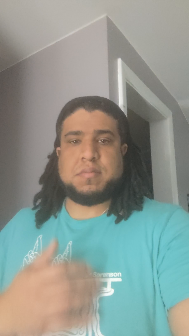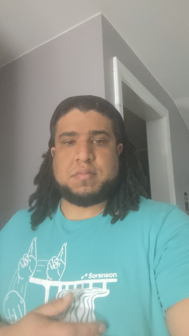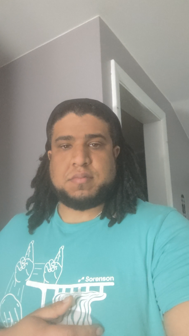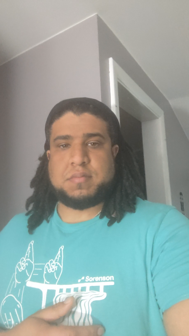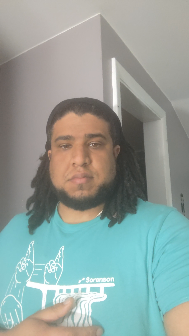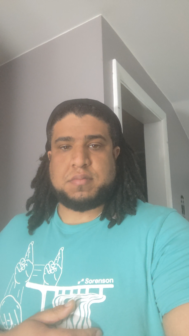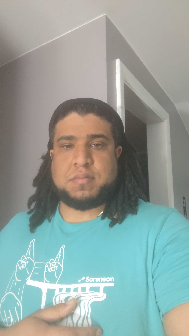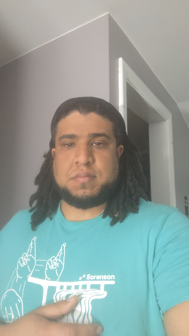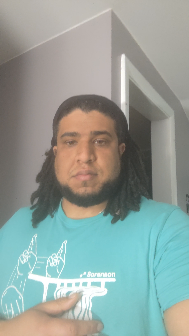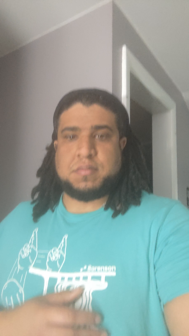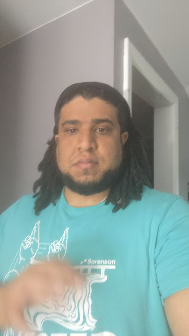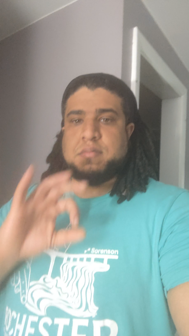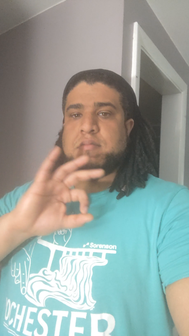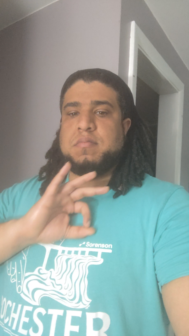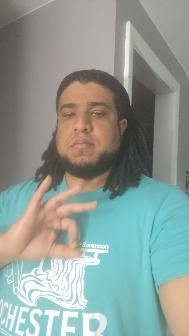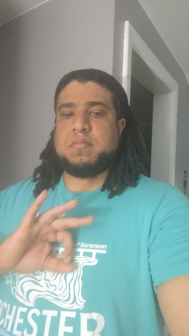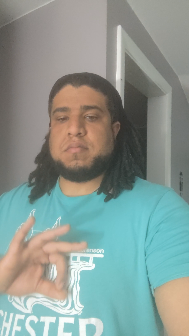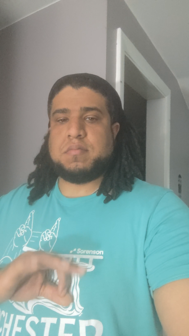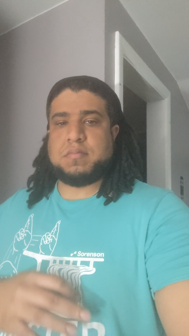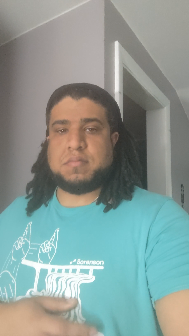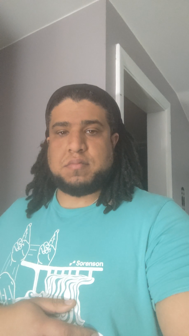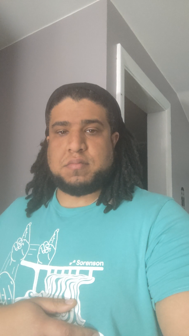button